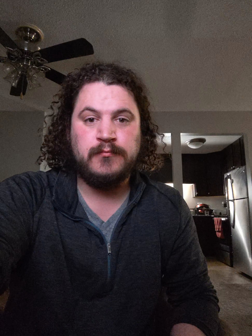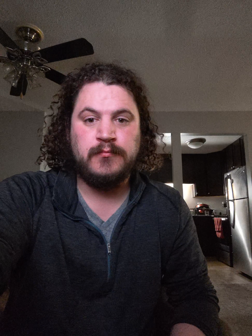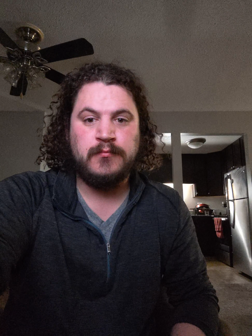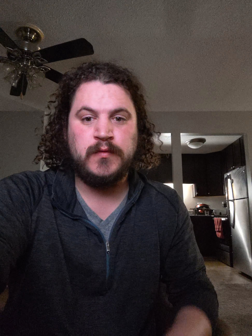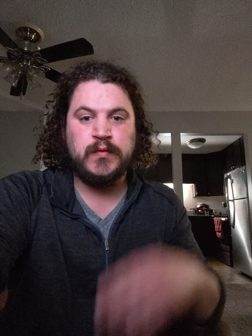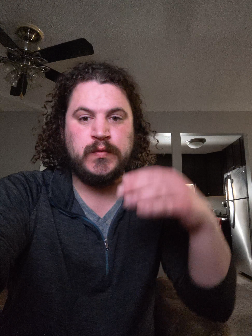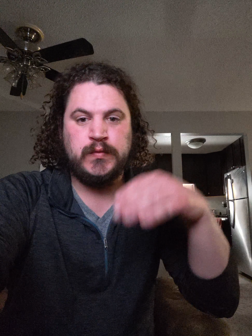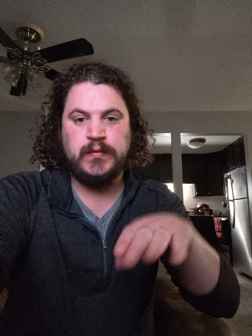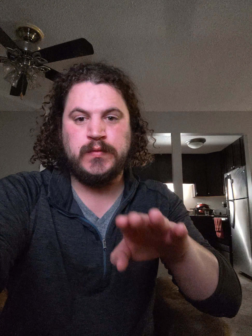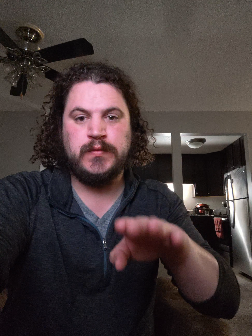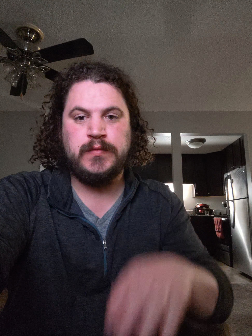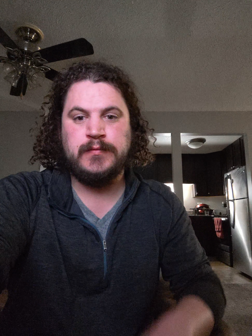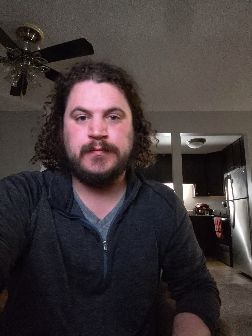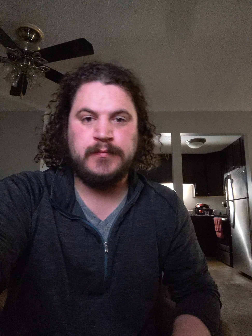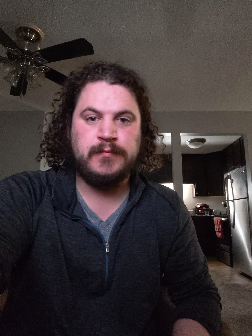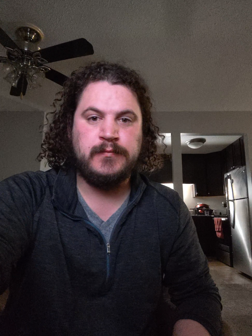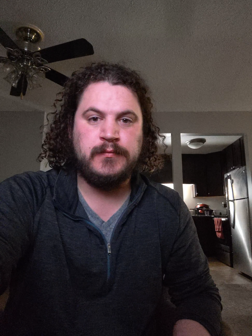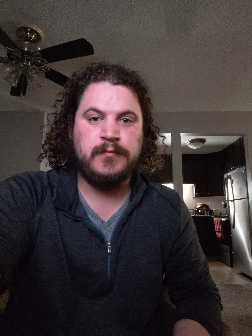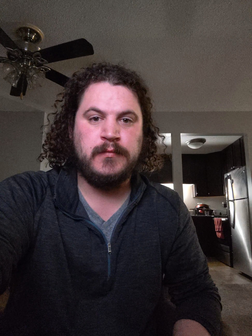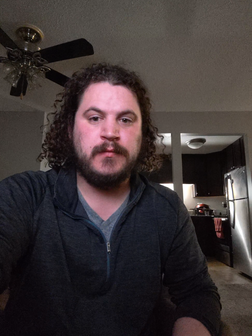into